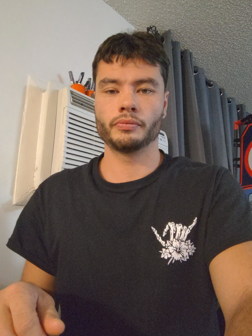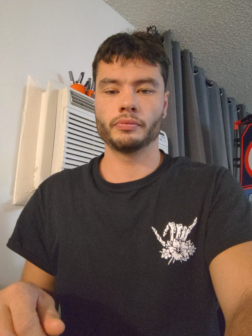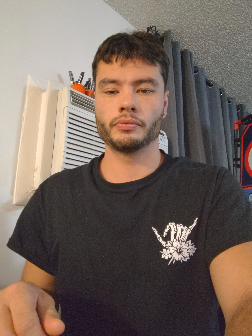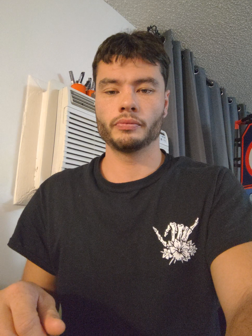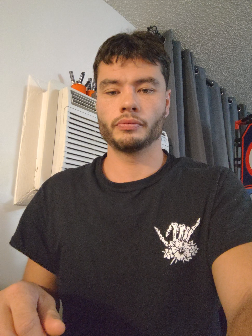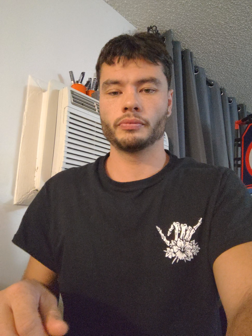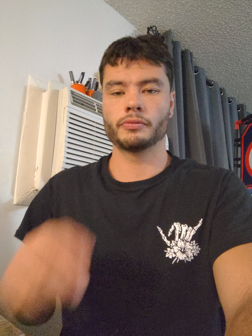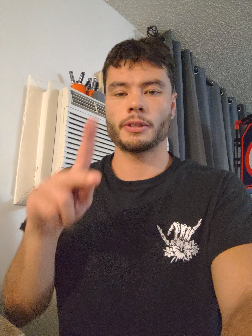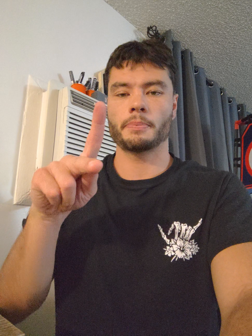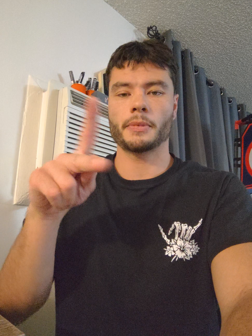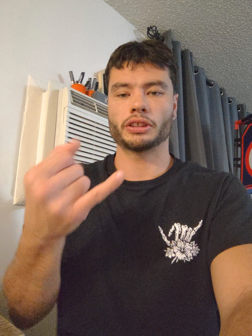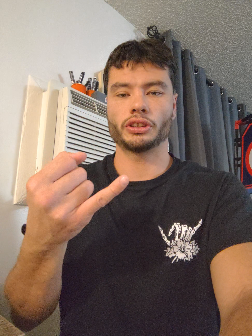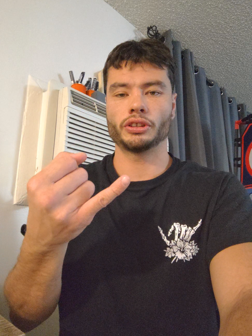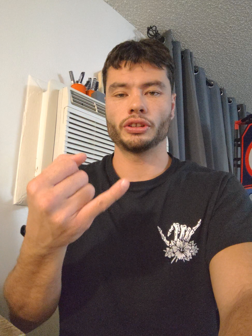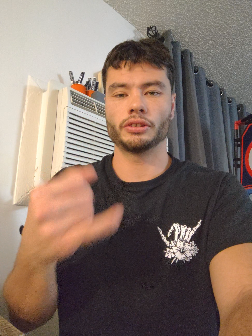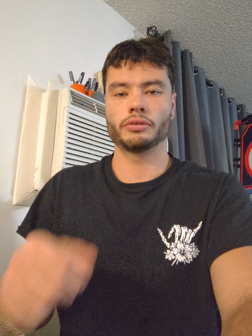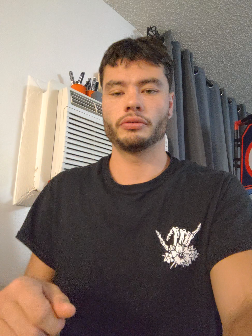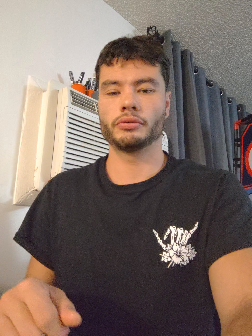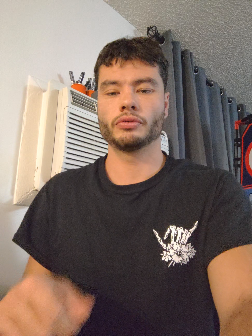pajamas